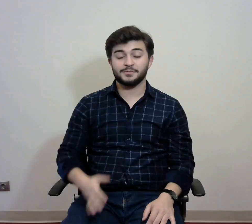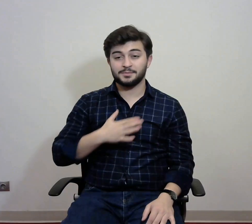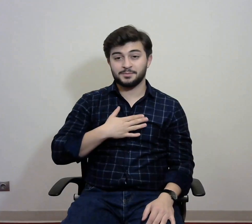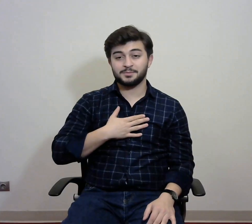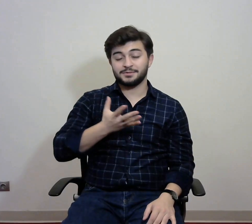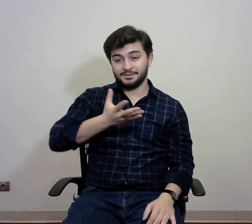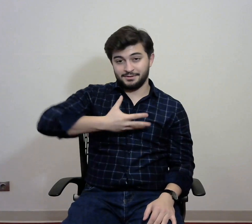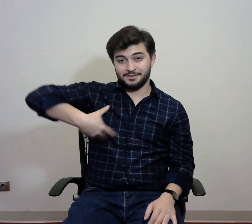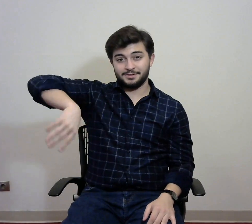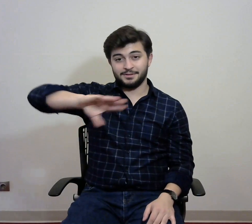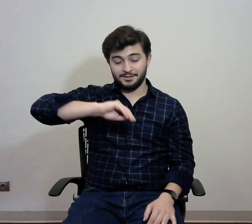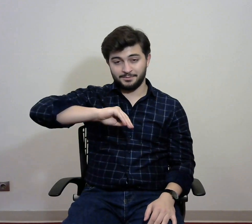biz